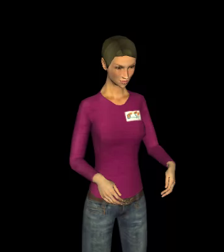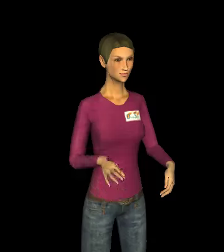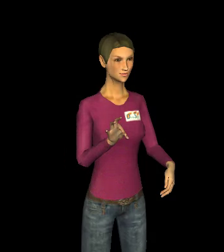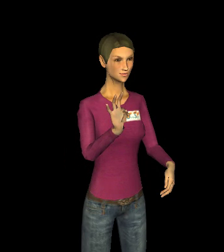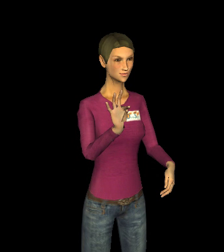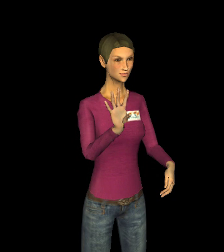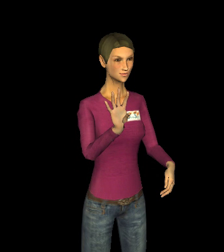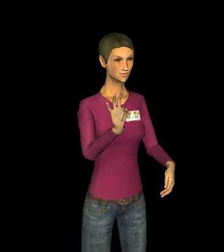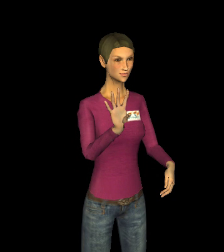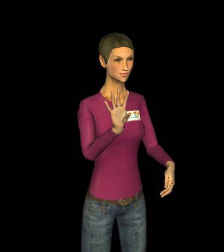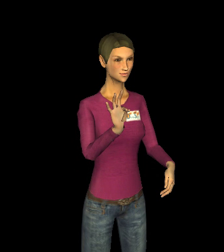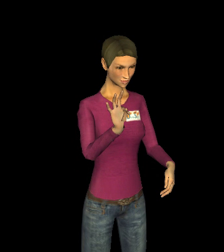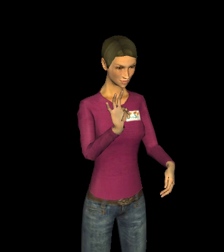50